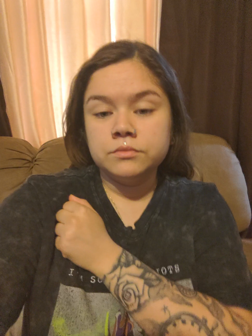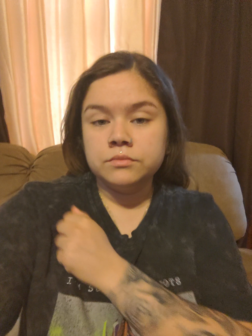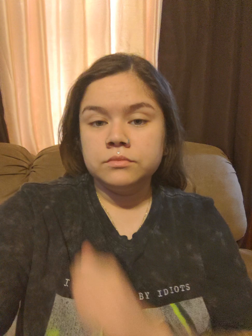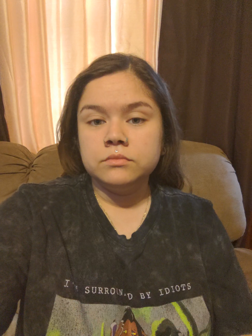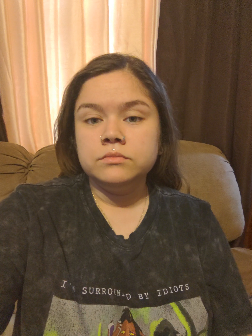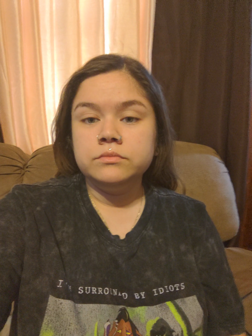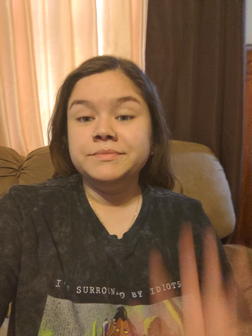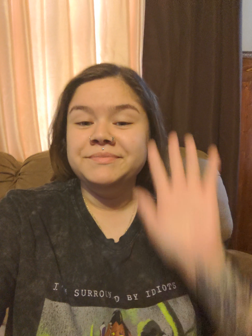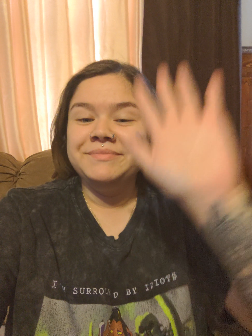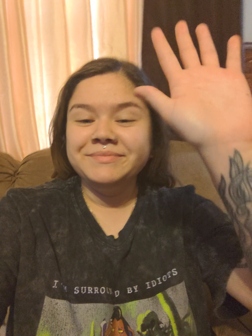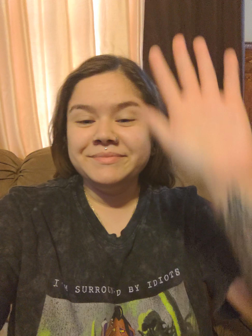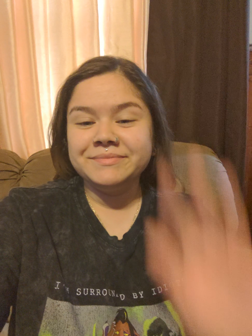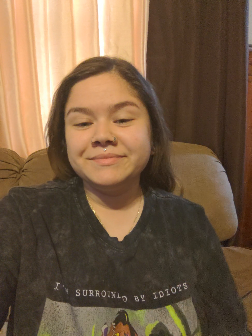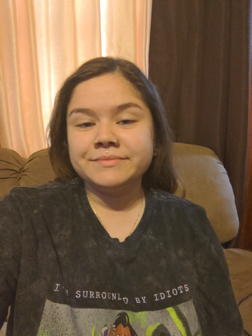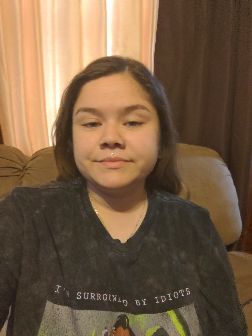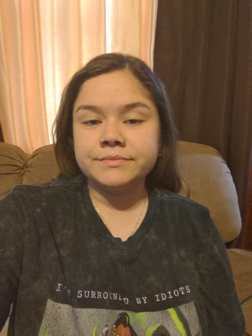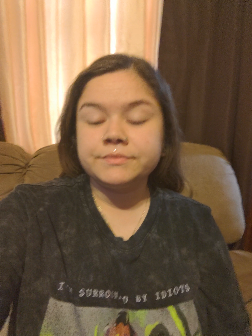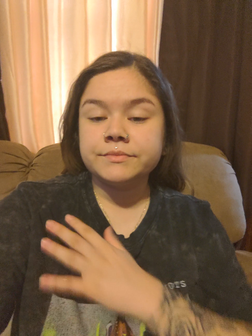give me five